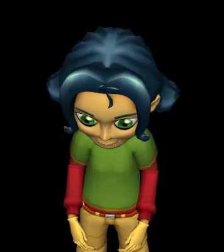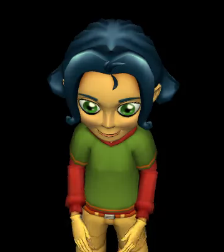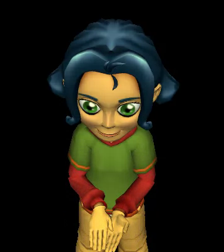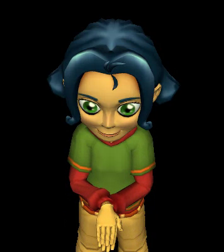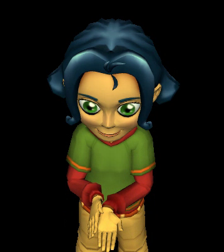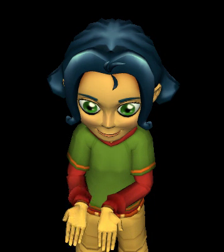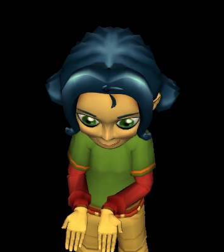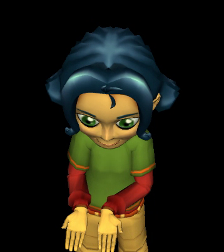نسخة